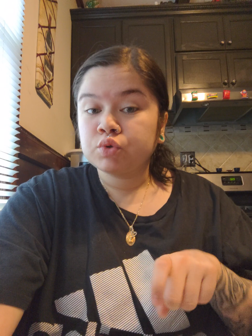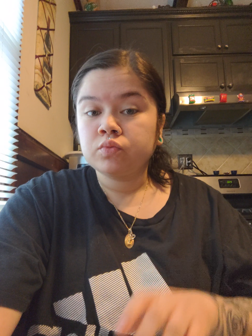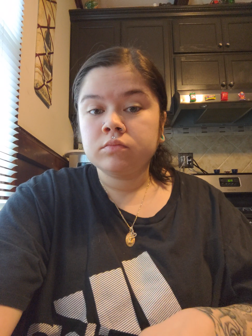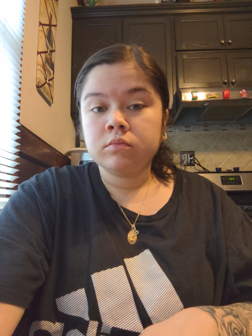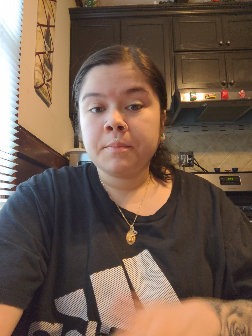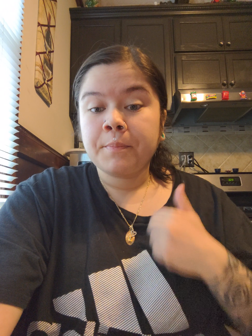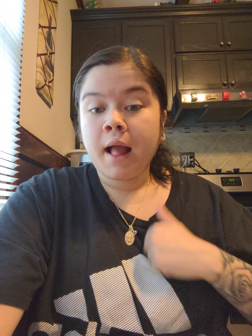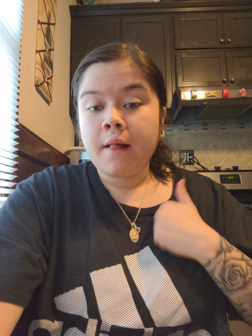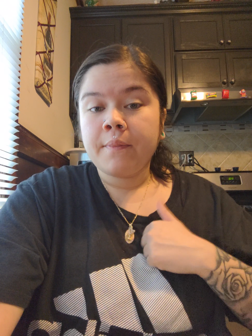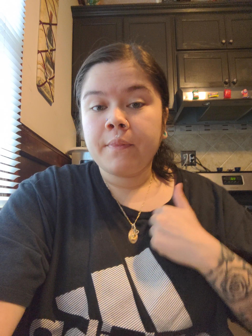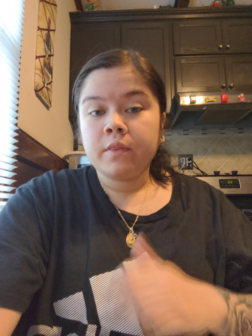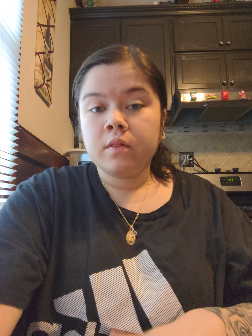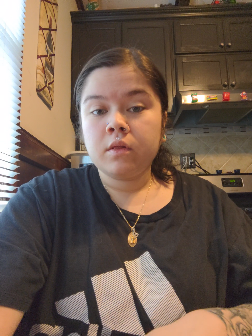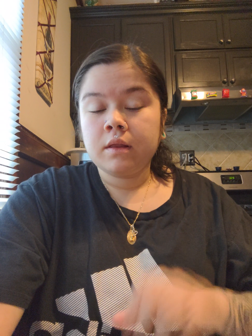bath